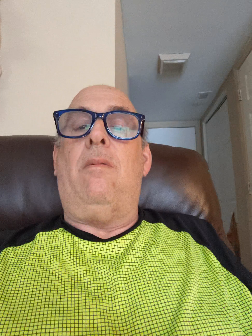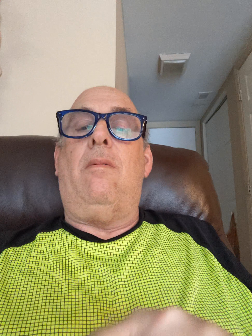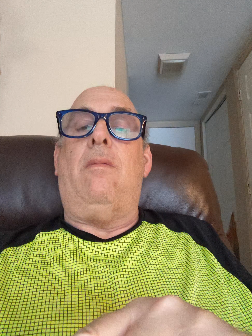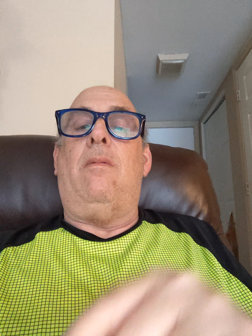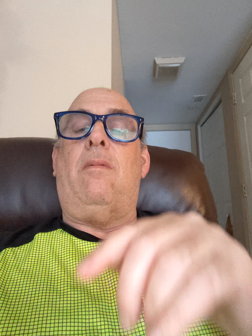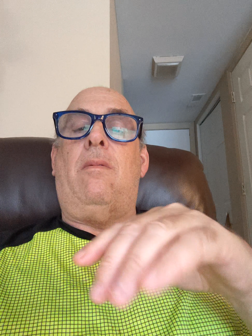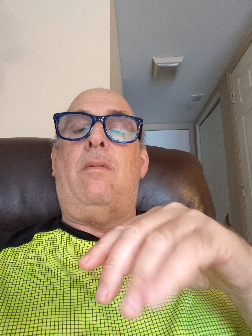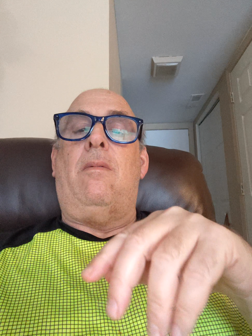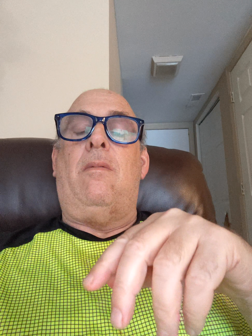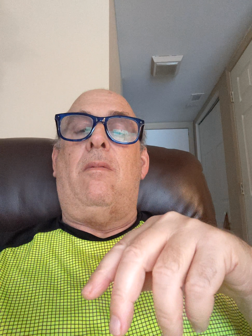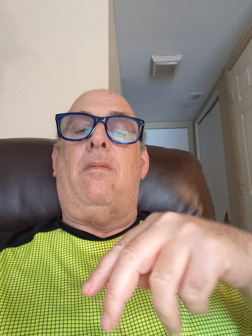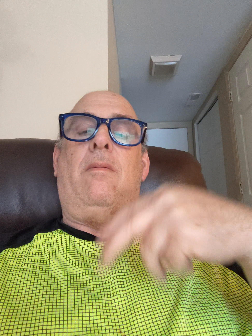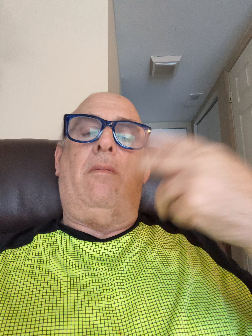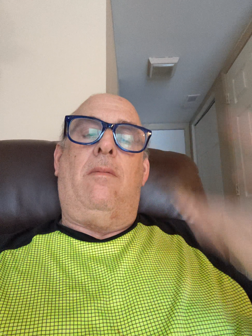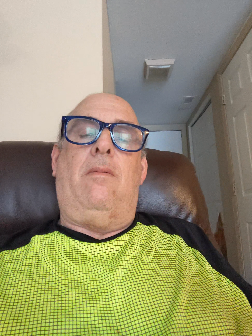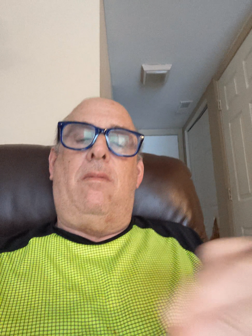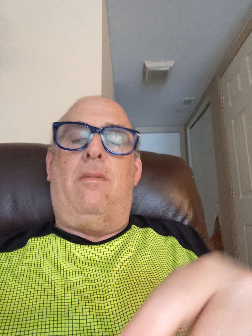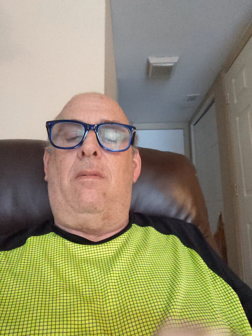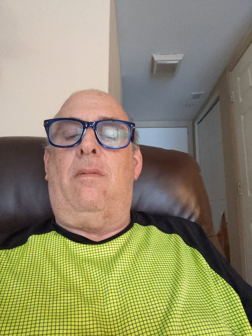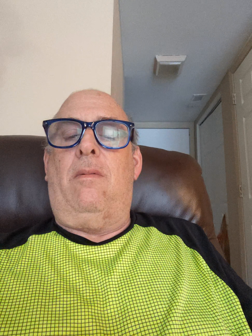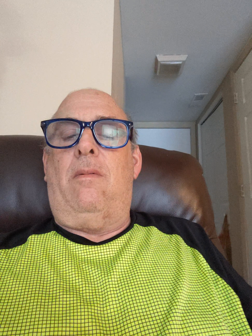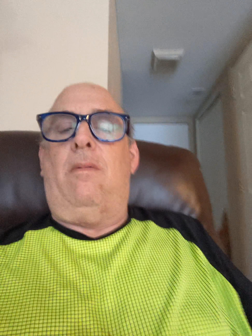fall